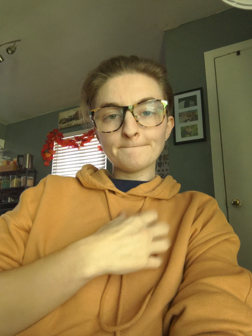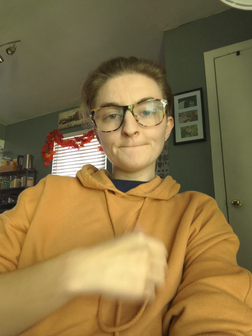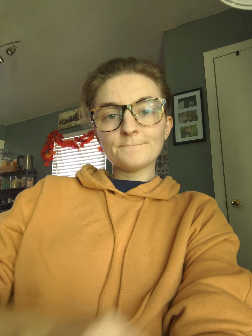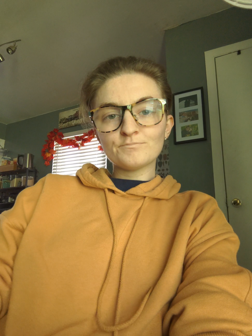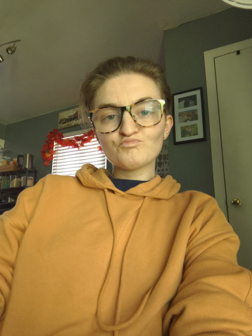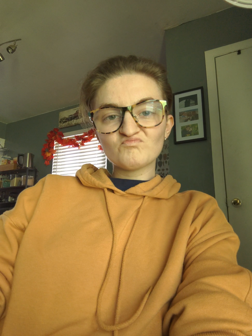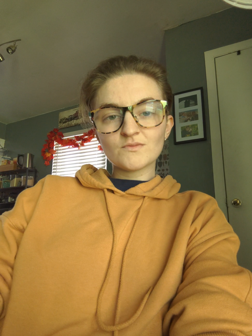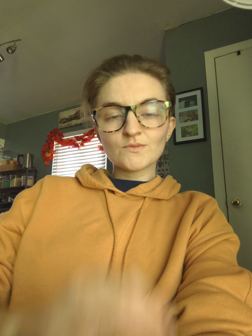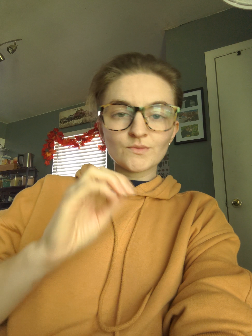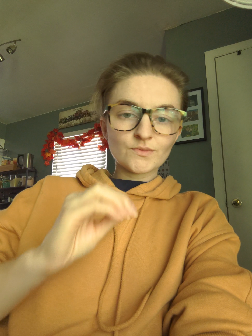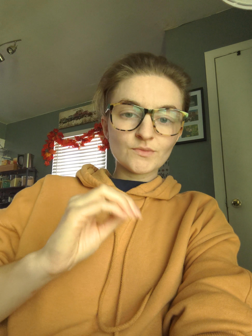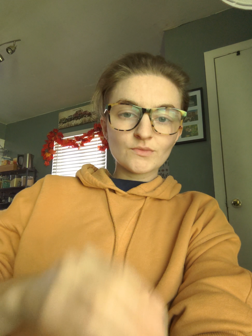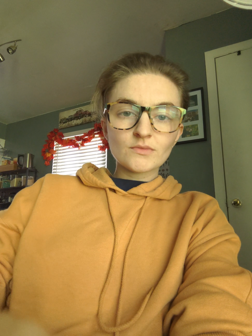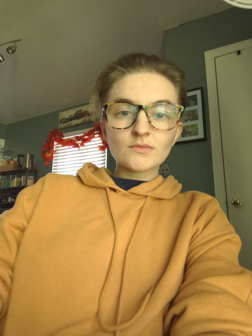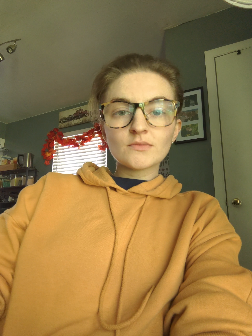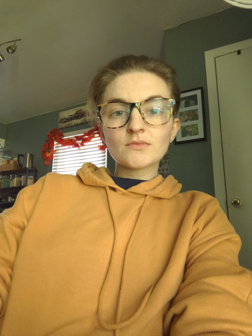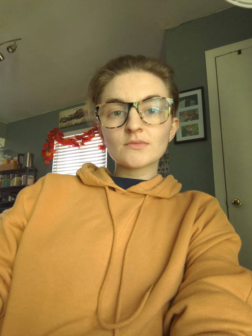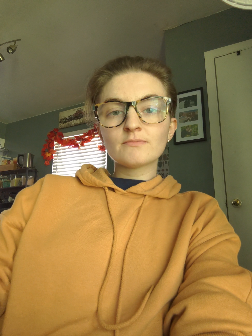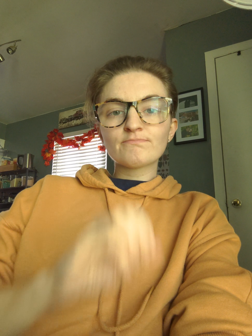fix